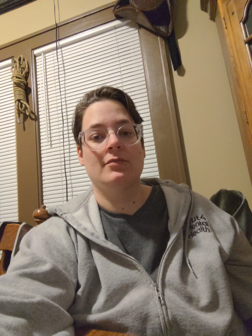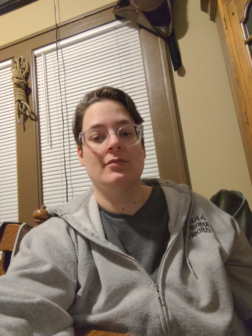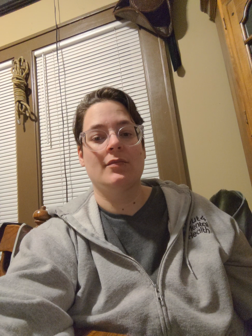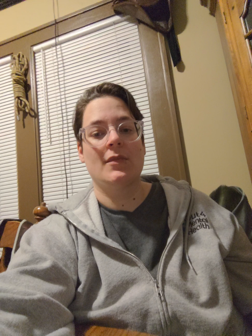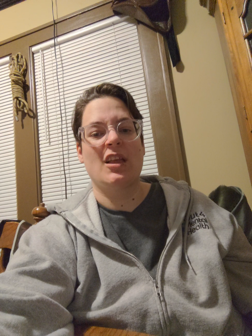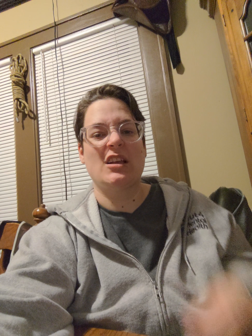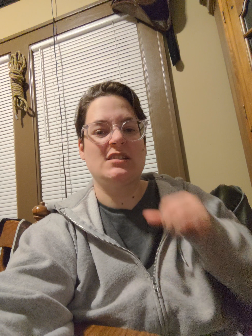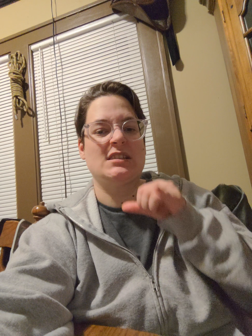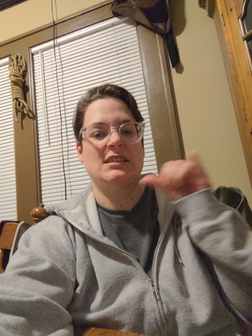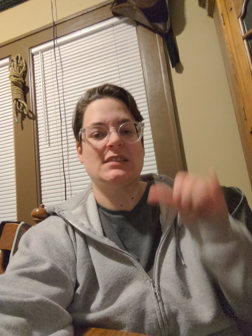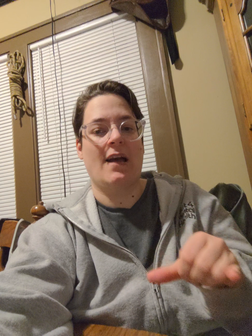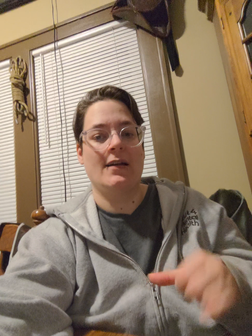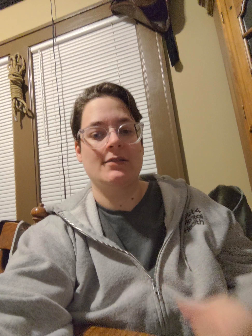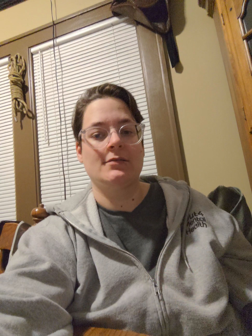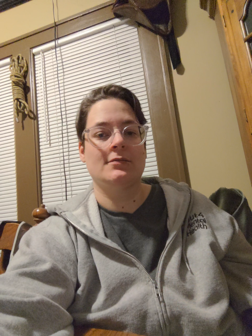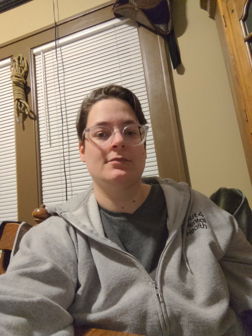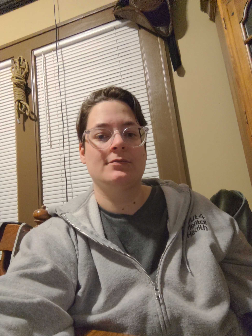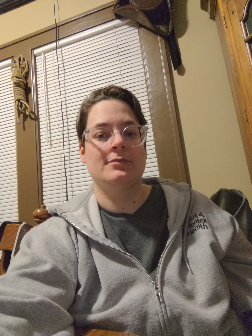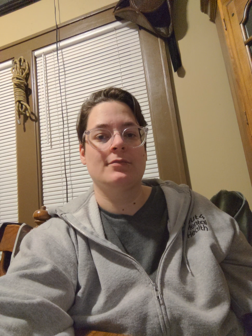stay